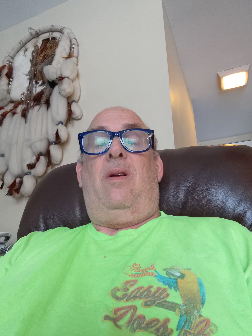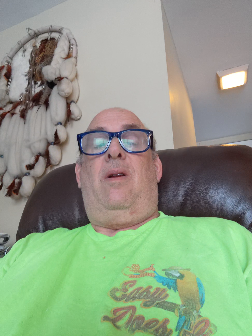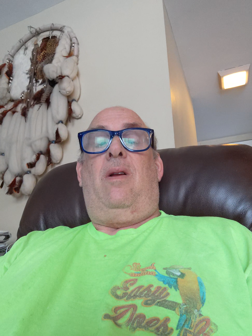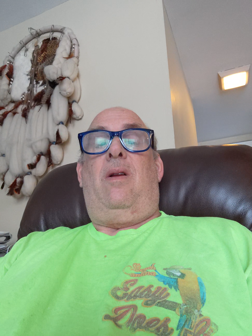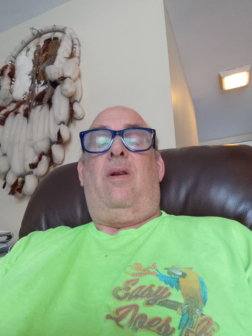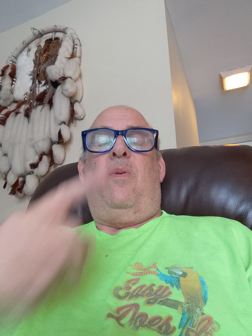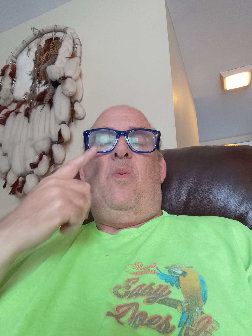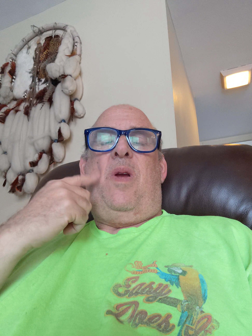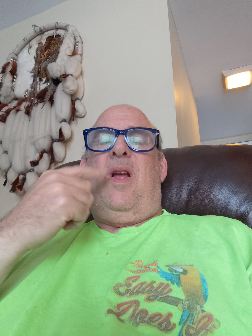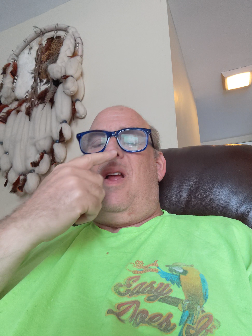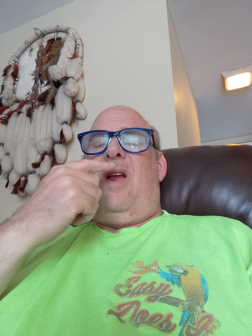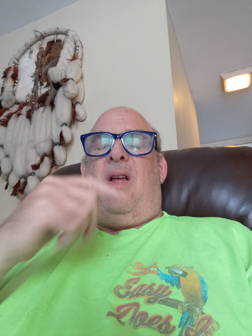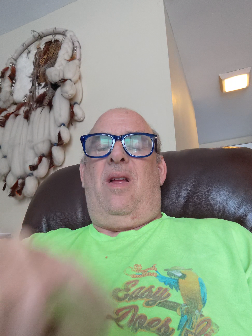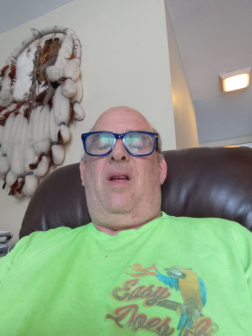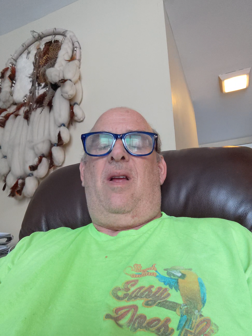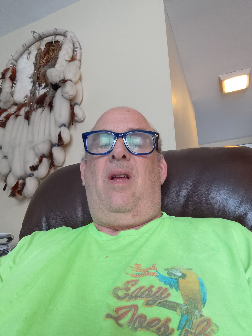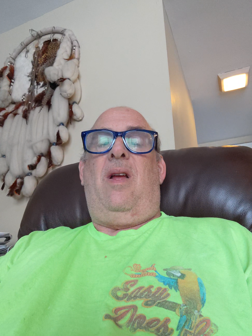cry